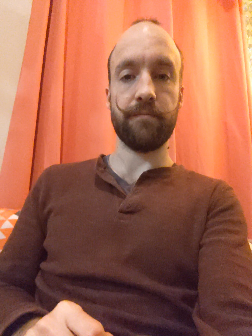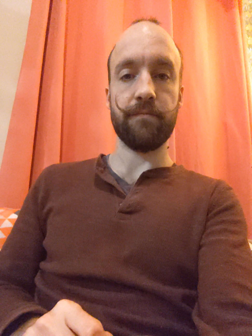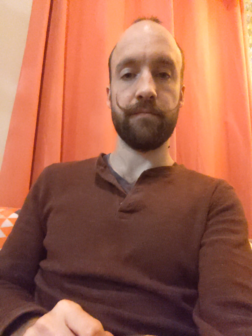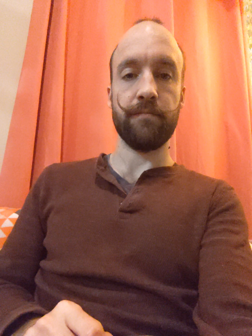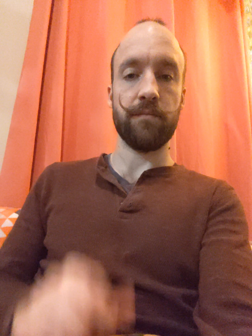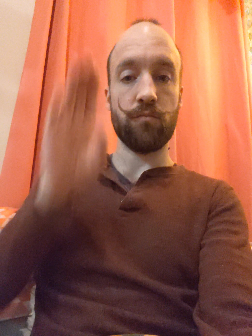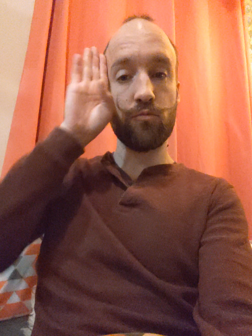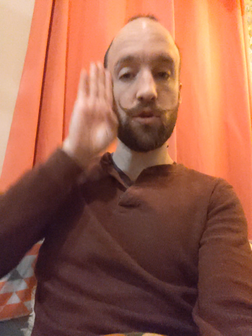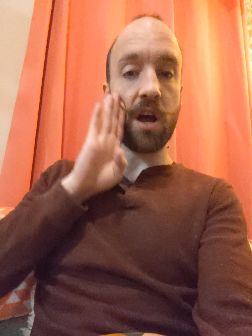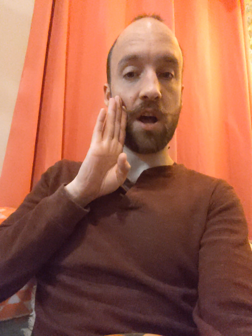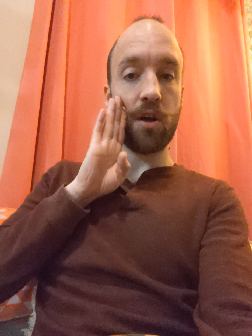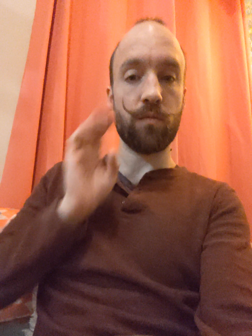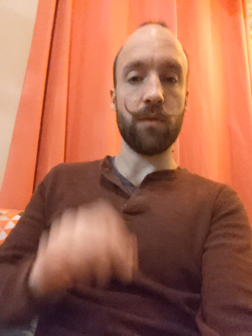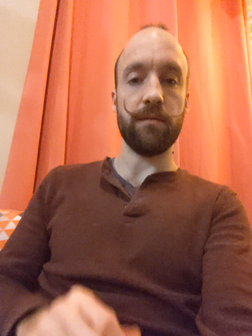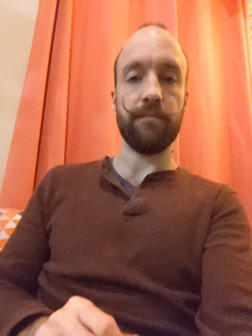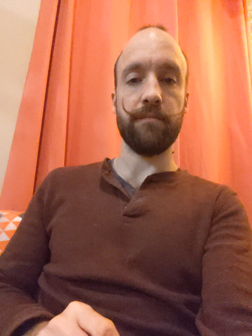brown